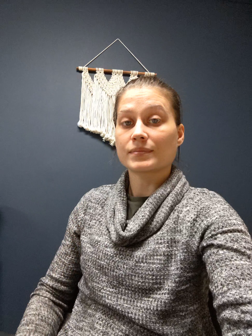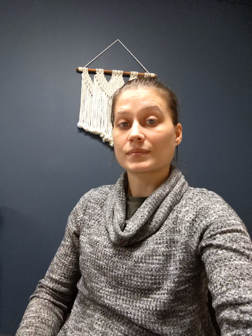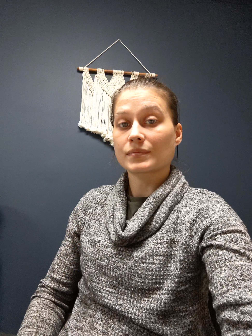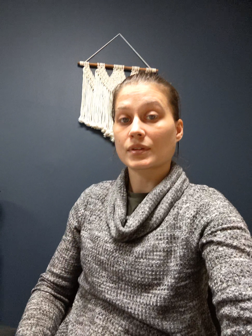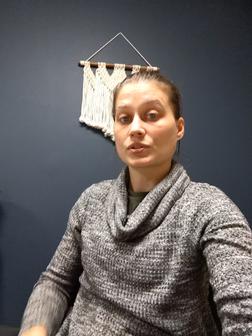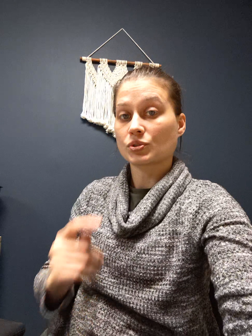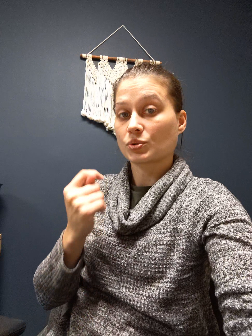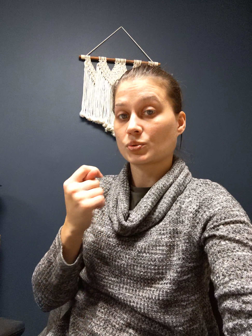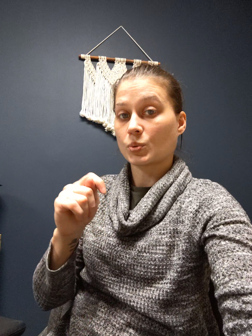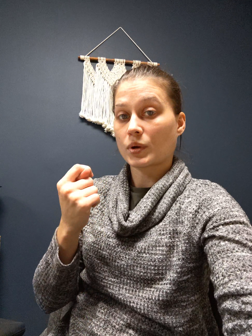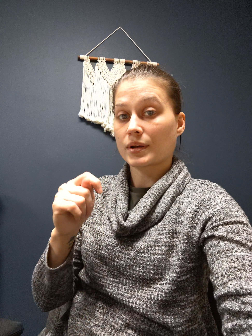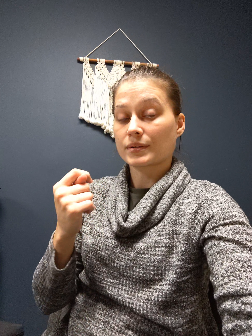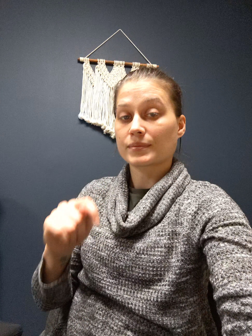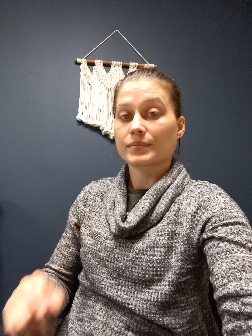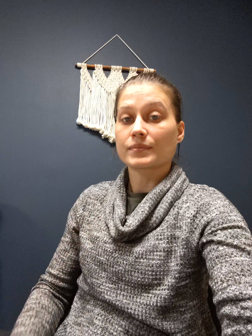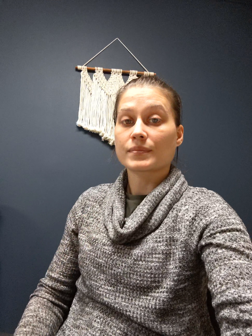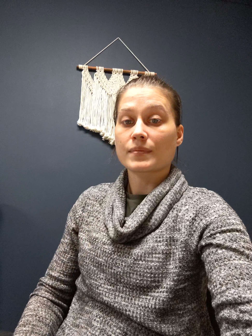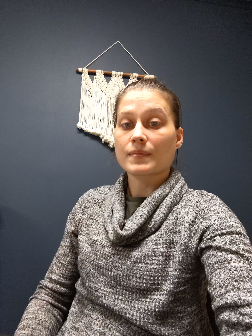toy